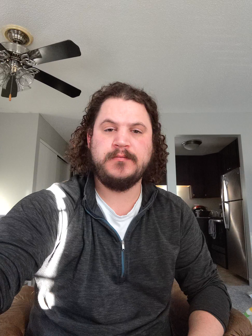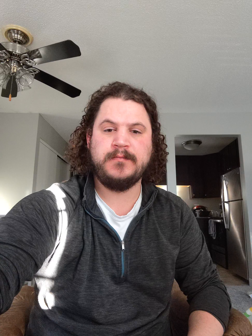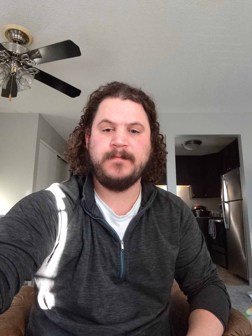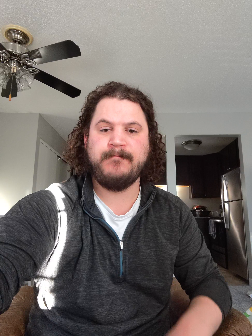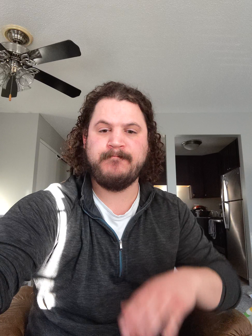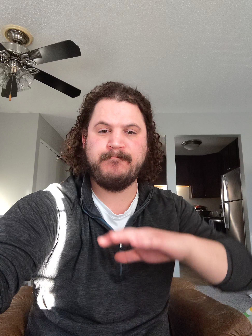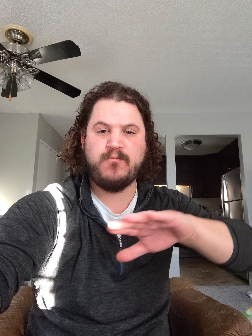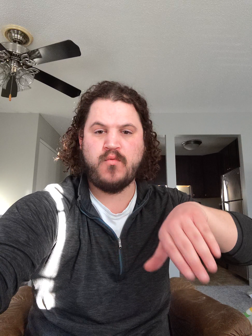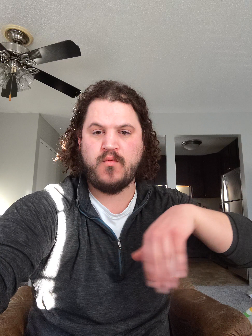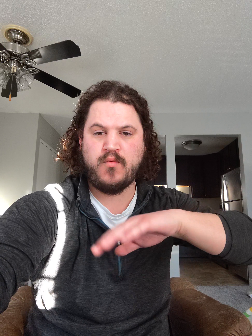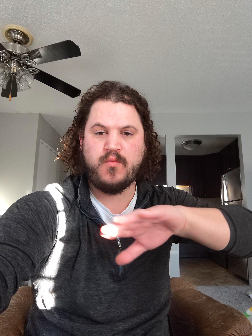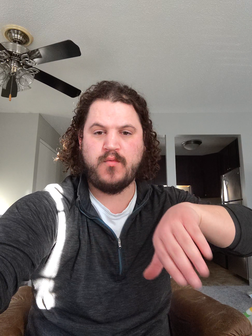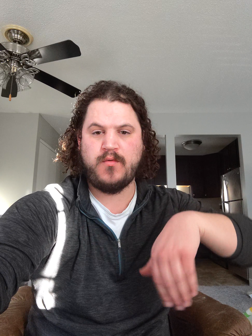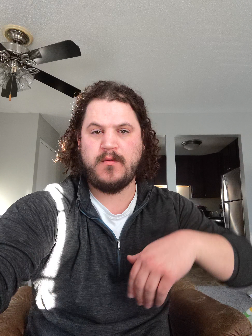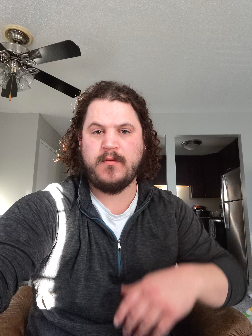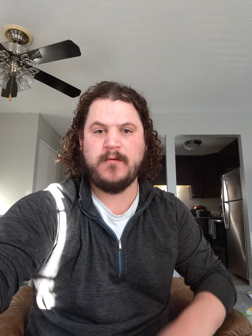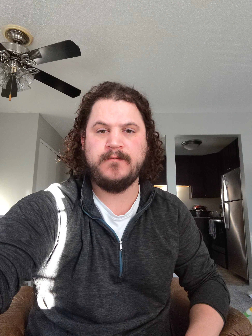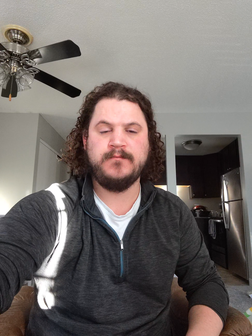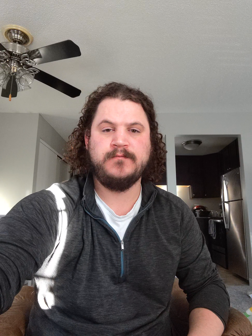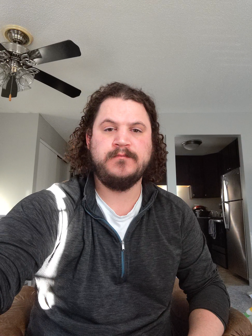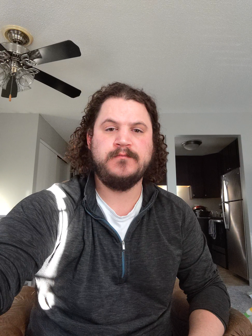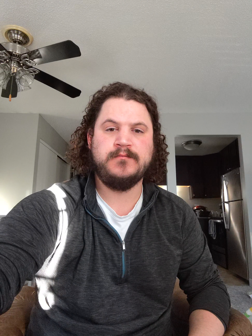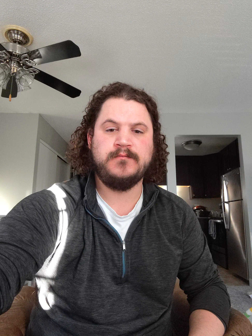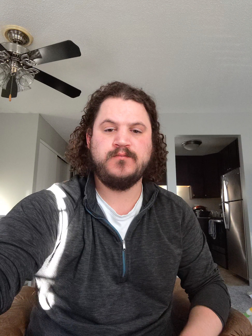pool